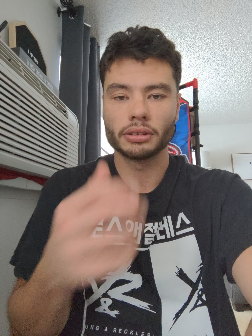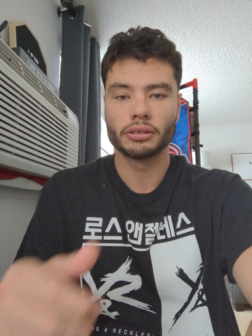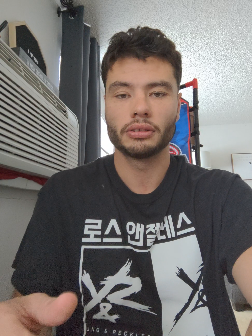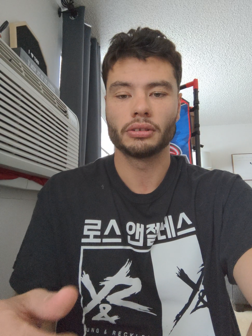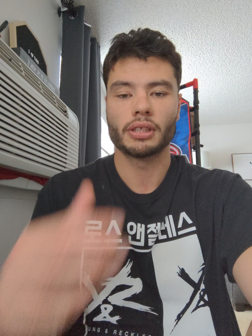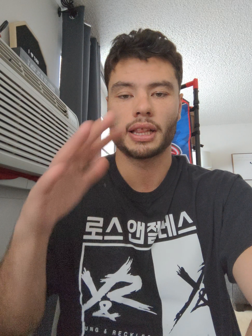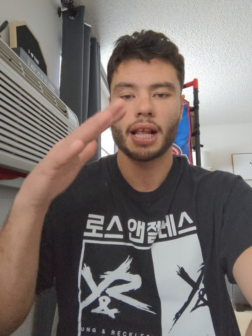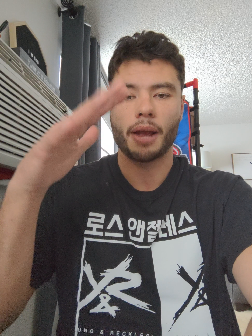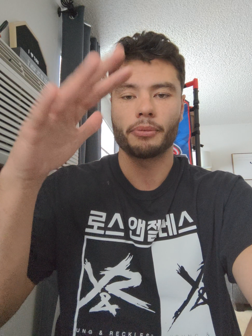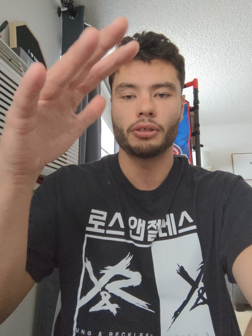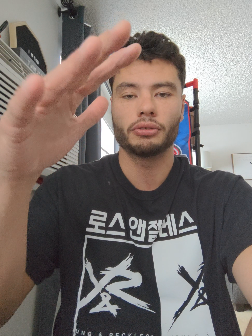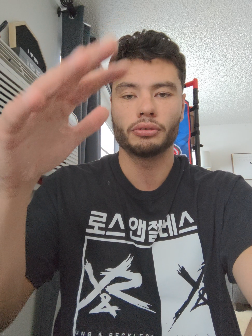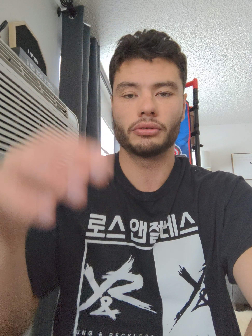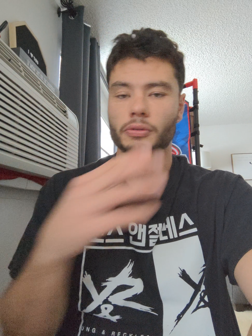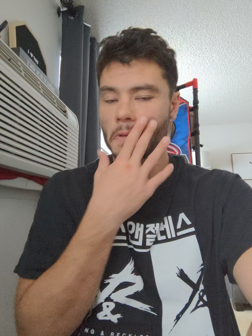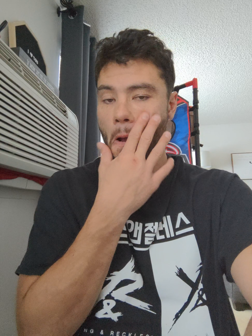helicopter